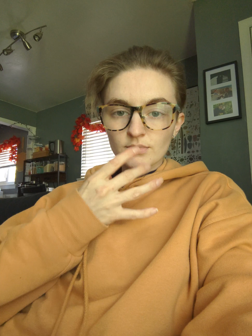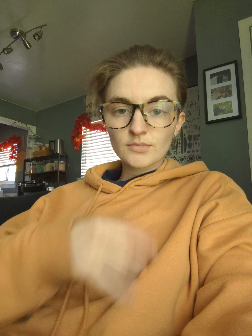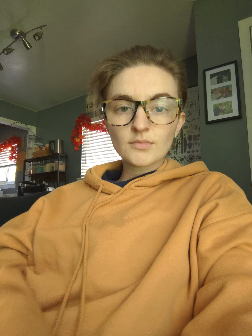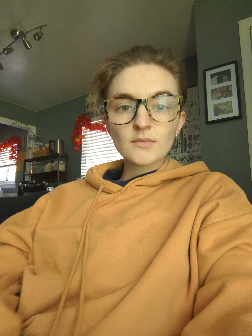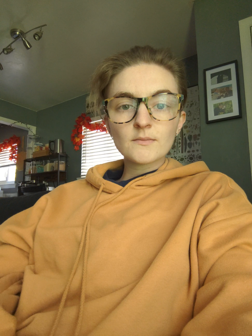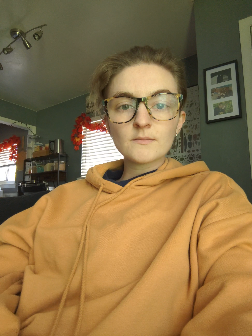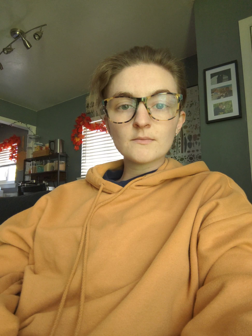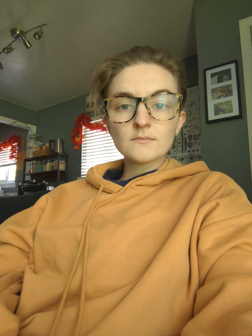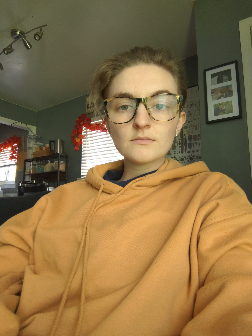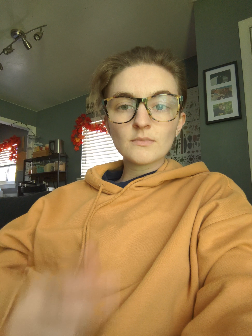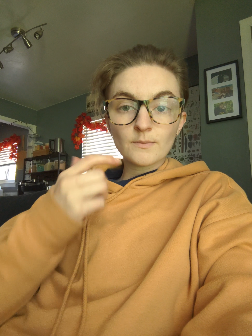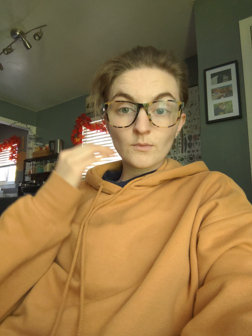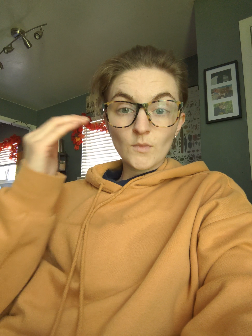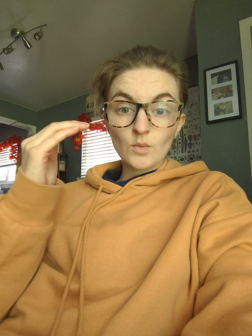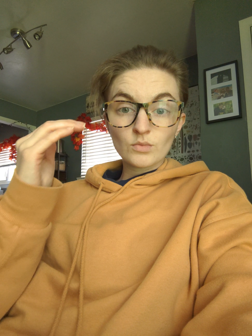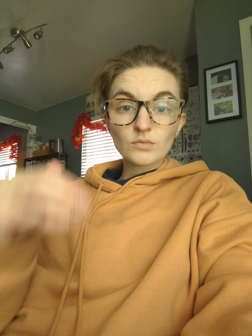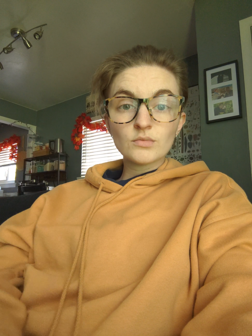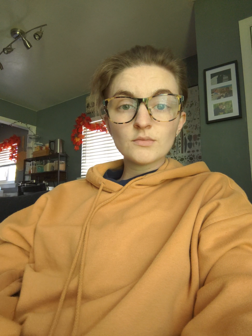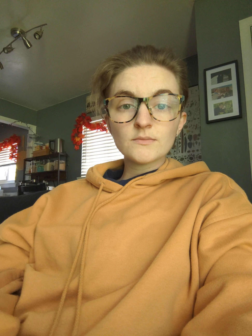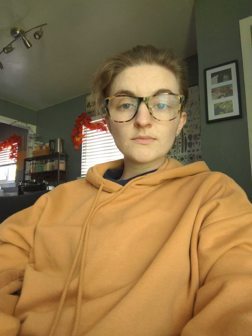big